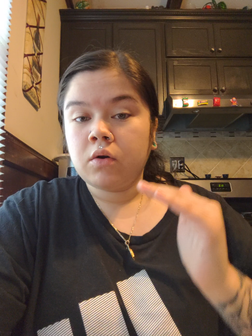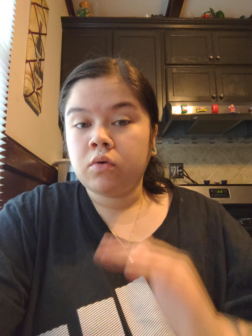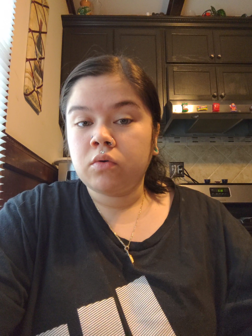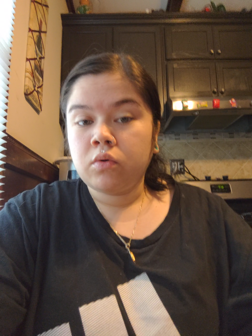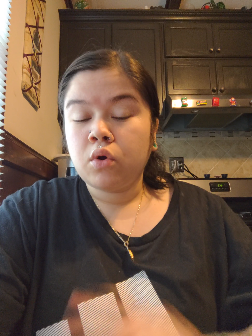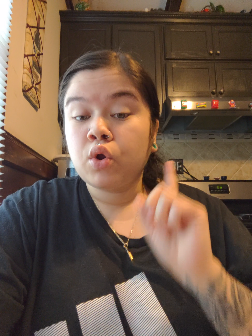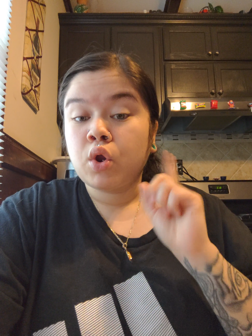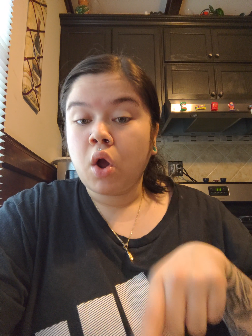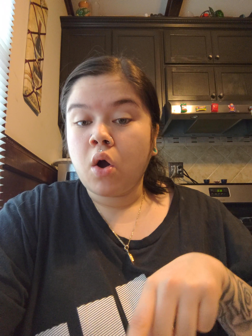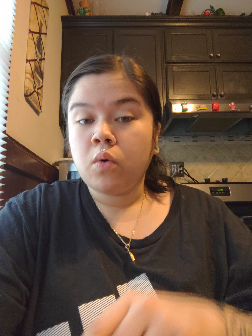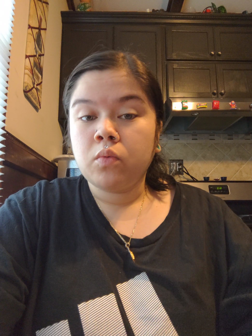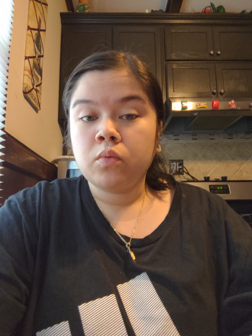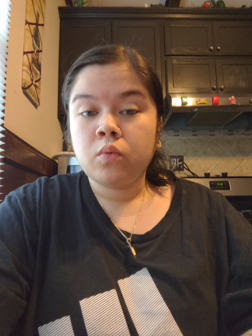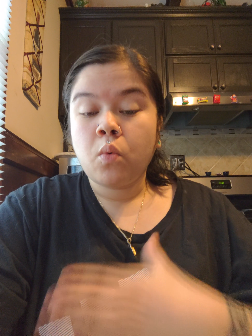go